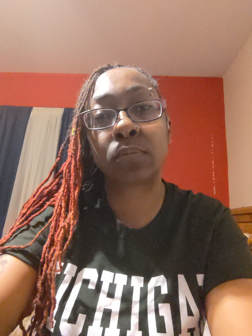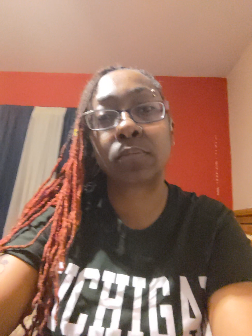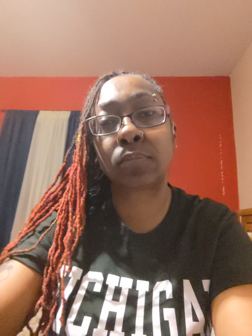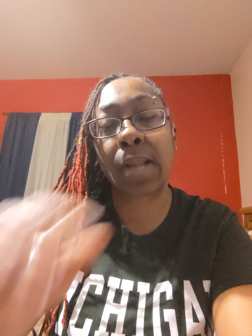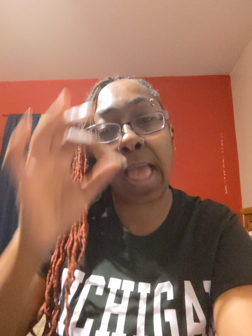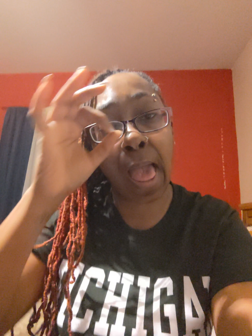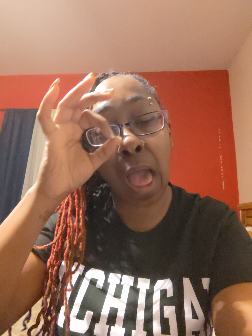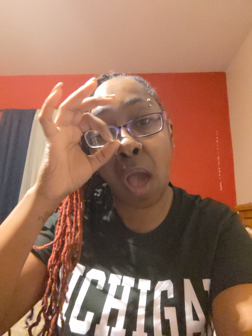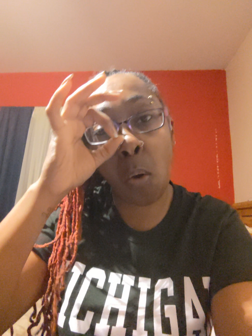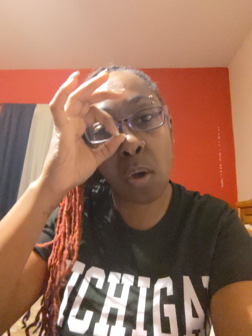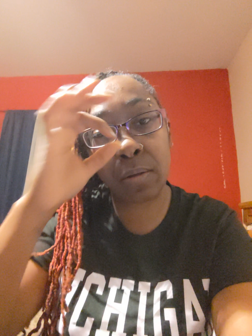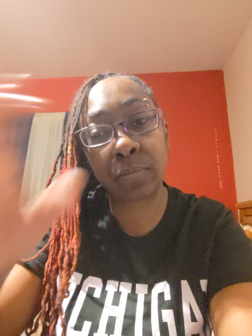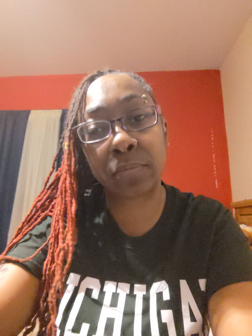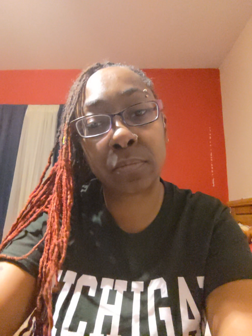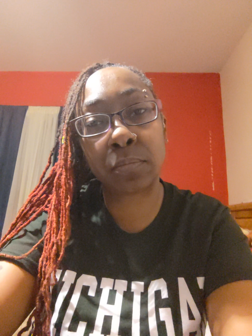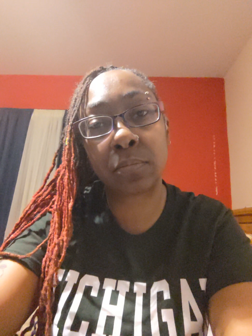owl